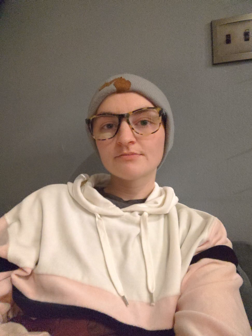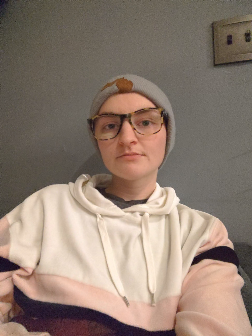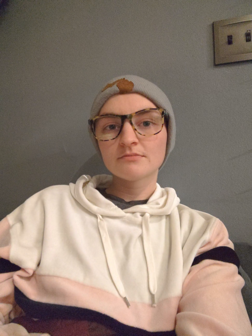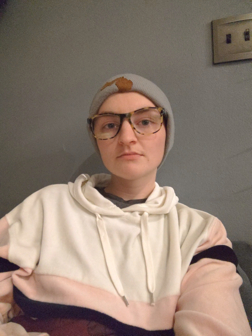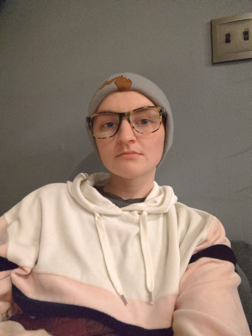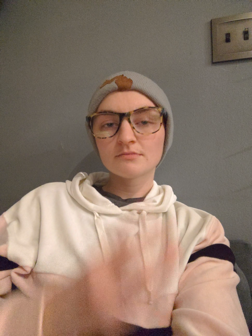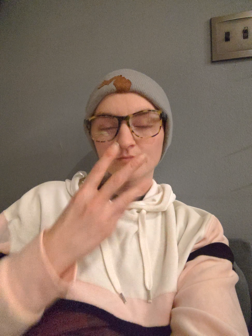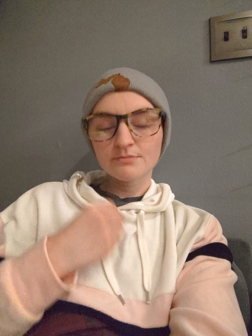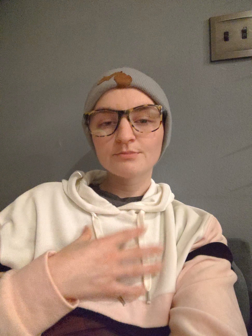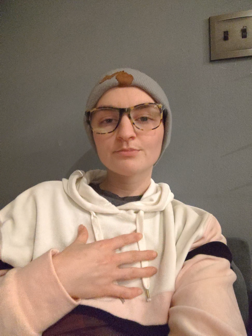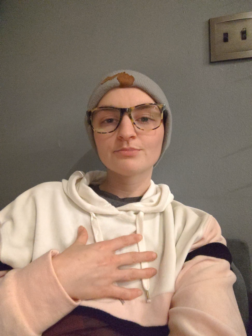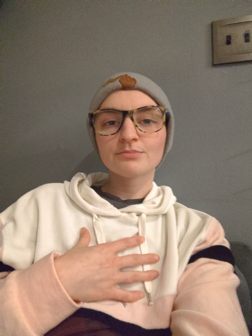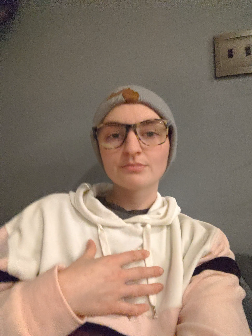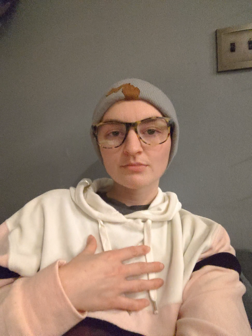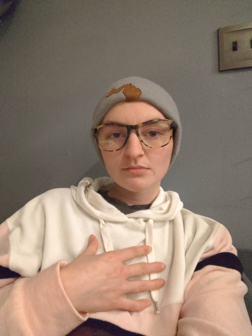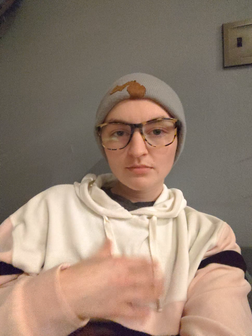nap